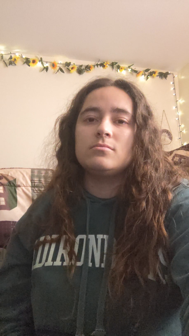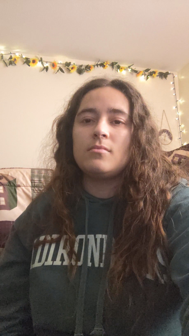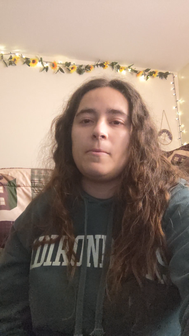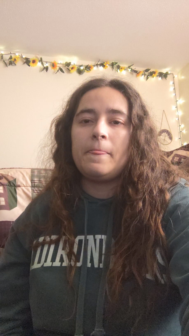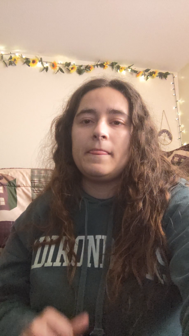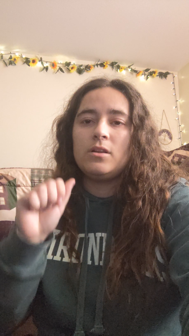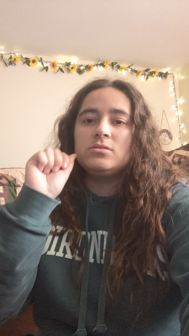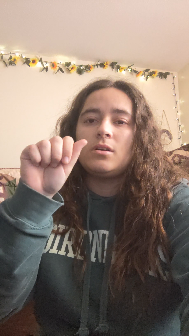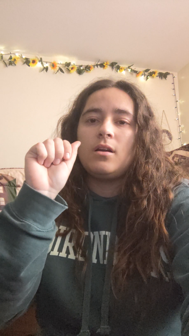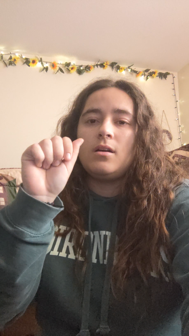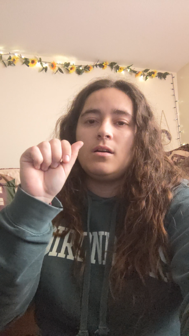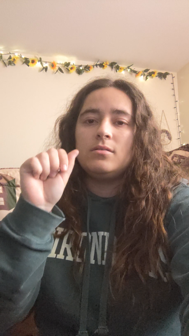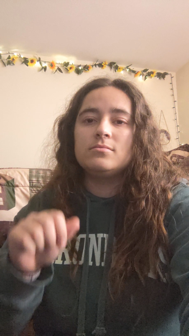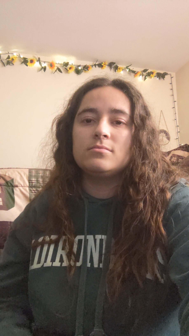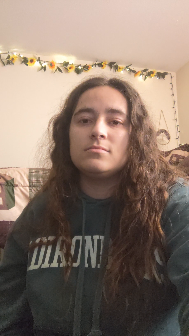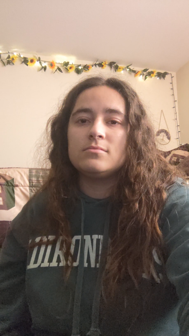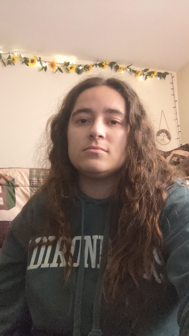knock